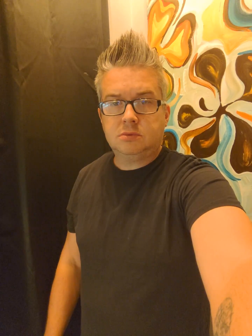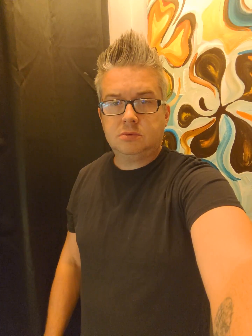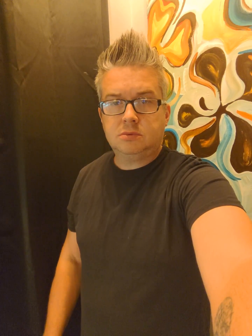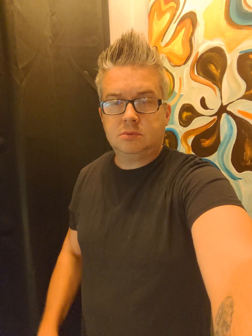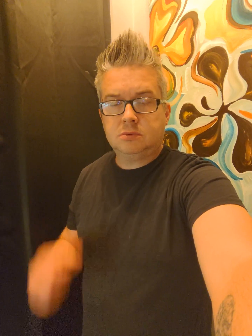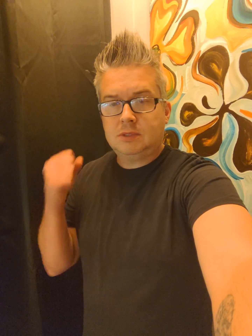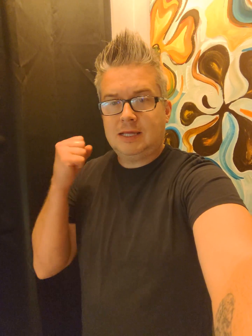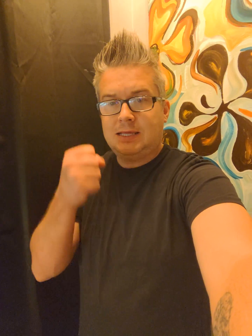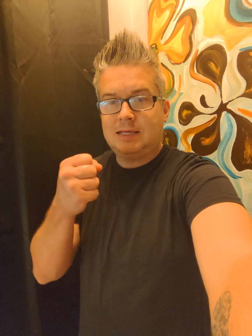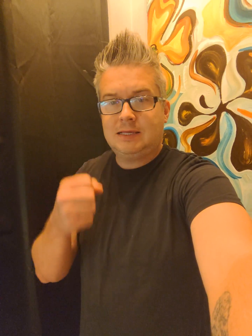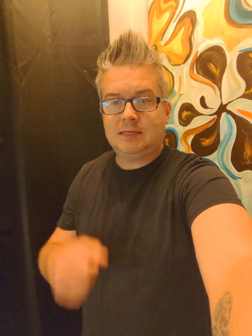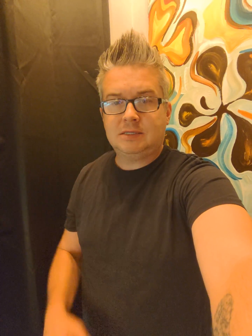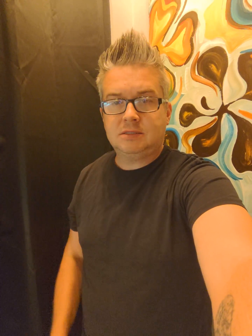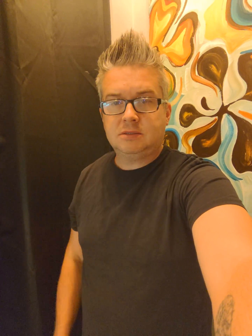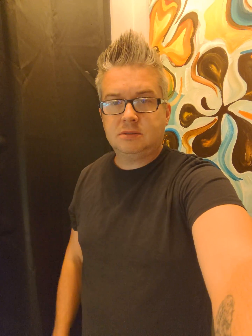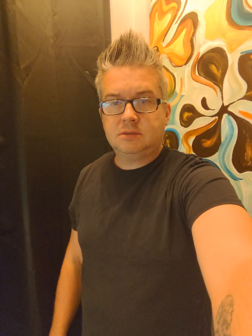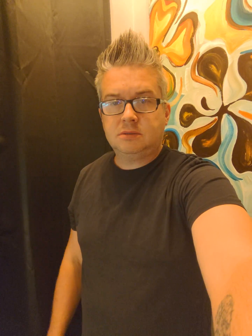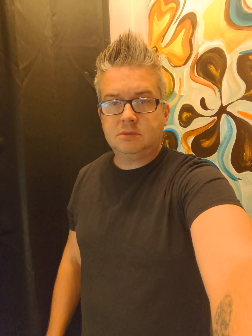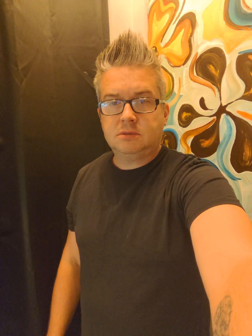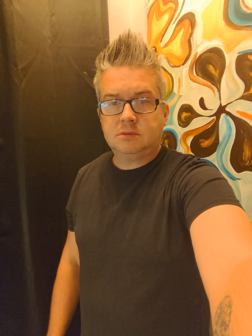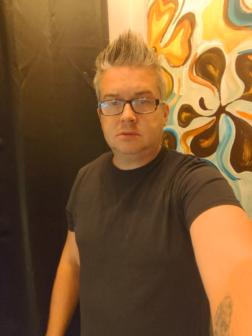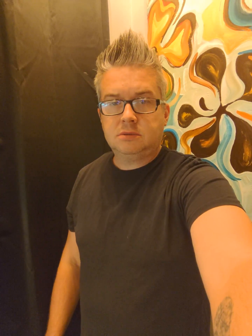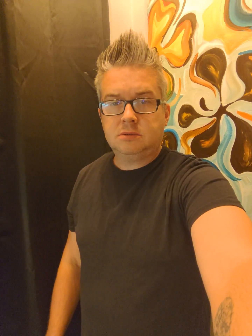hit